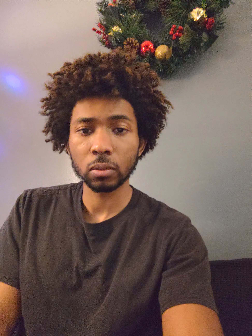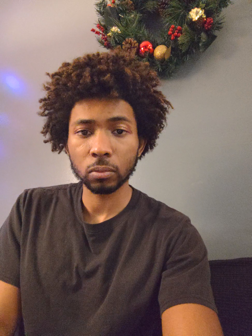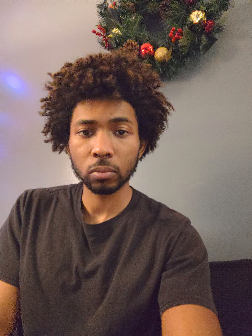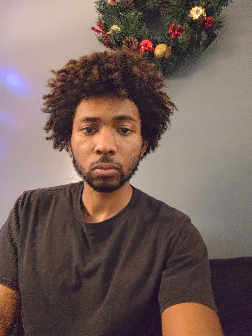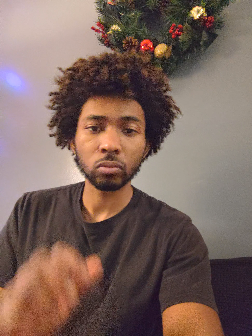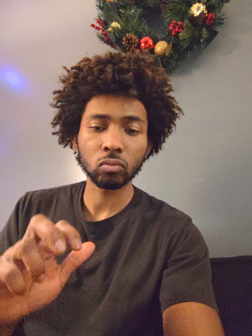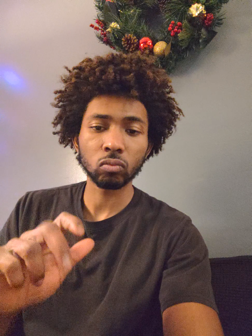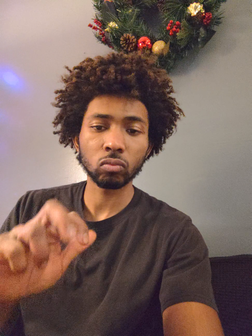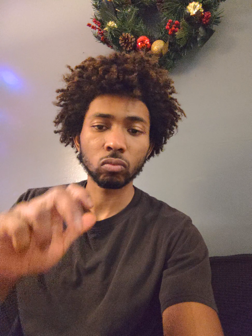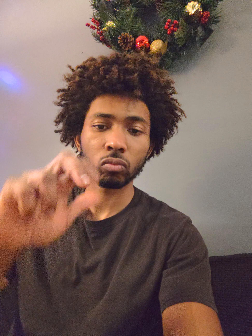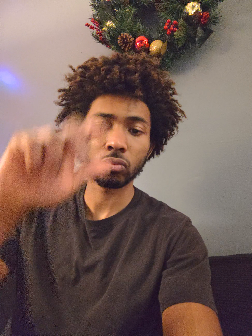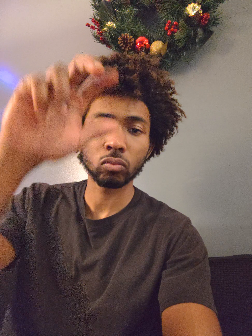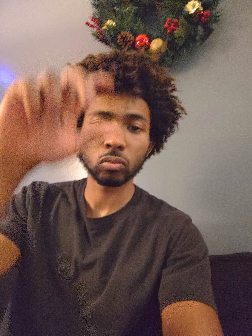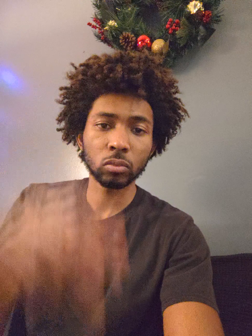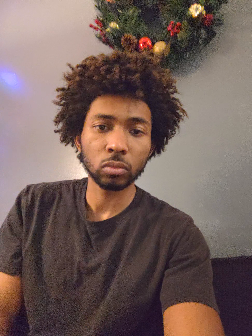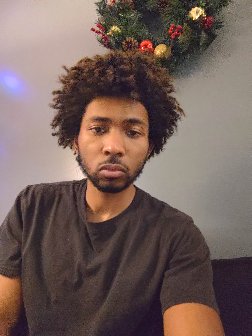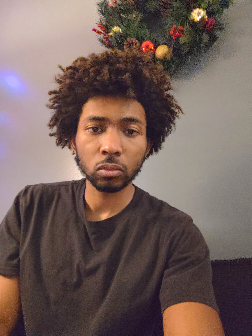stairs